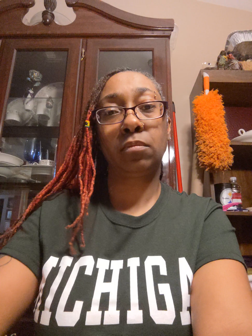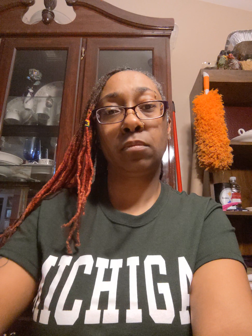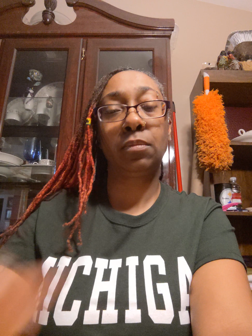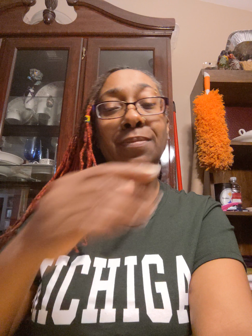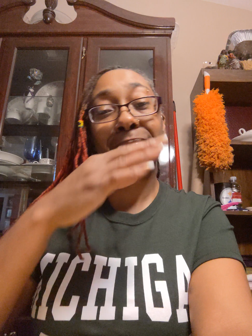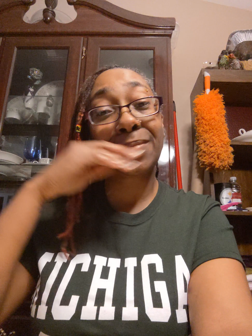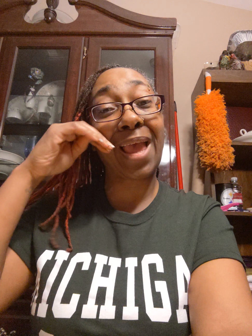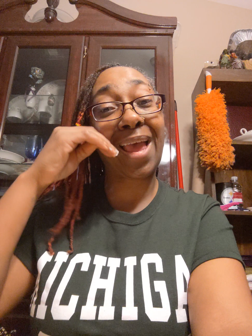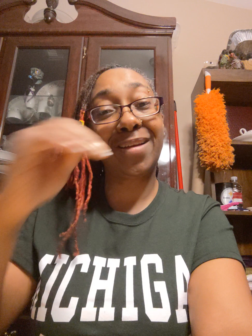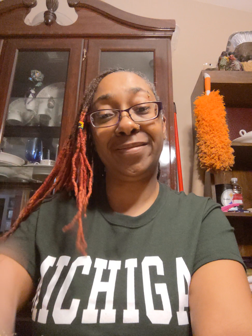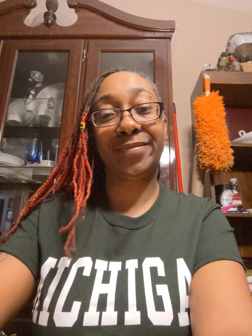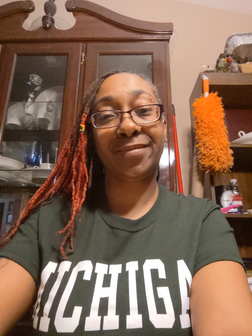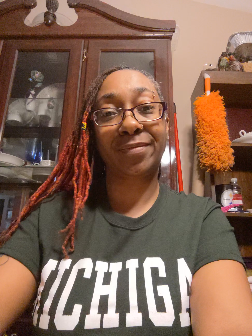smile